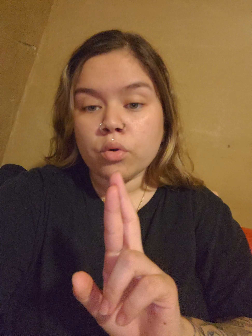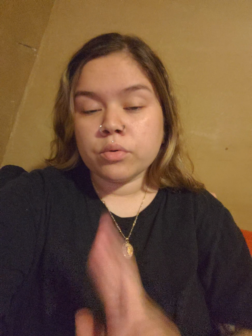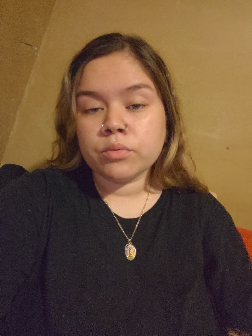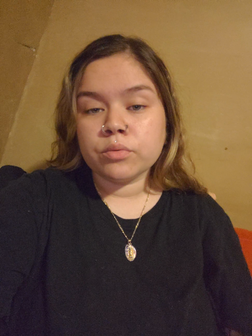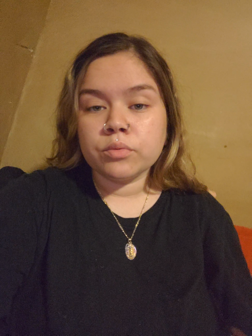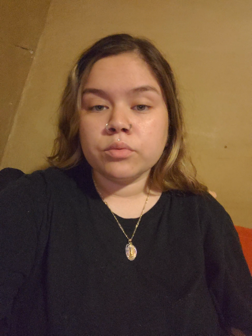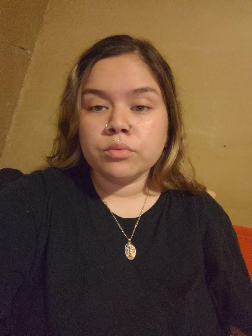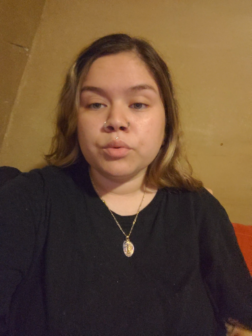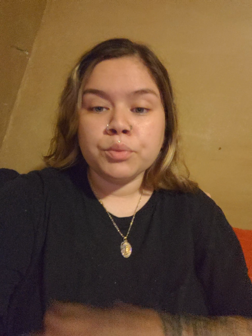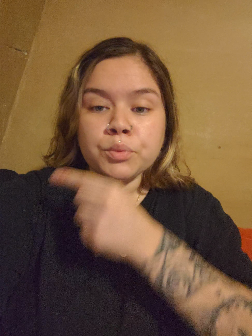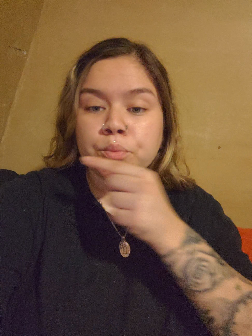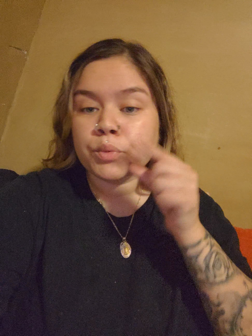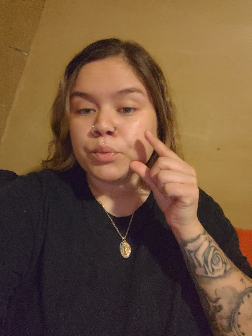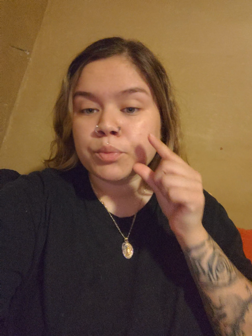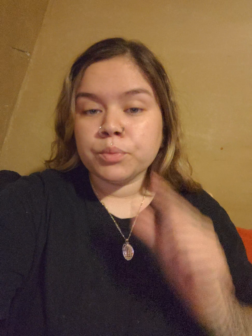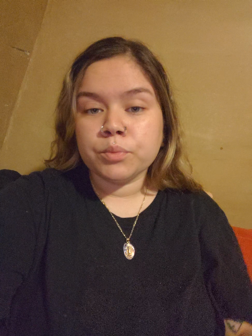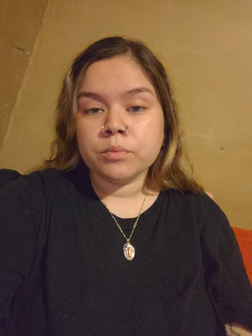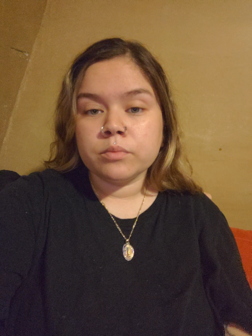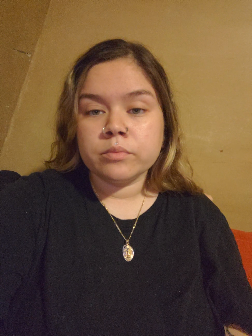glue